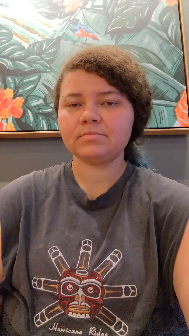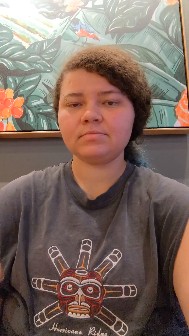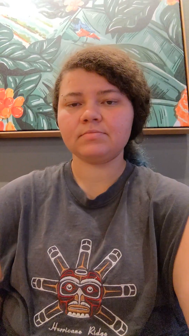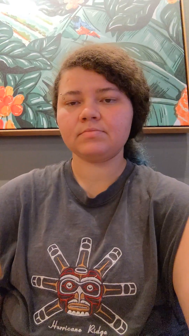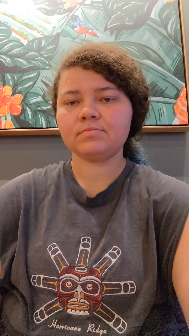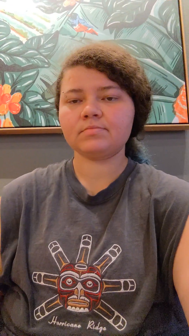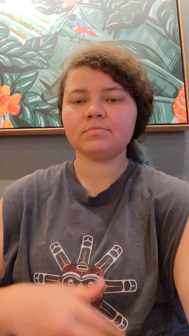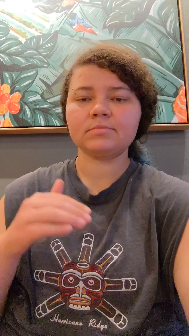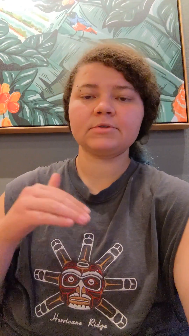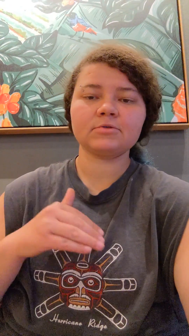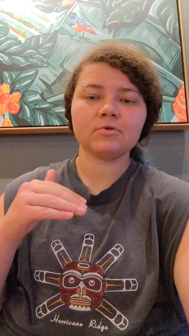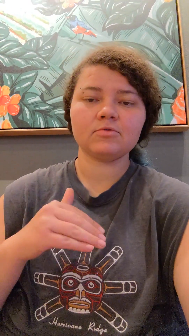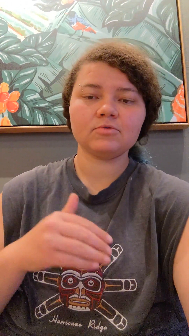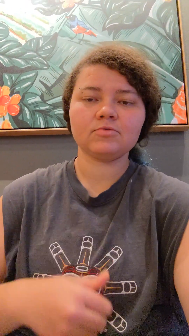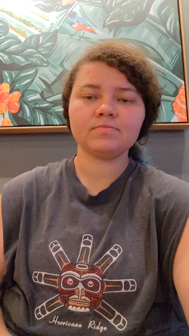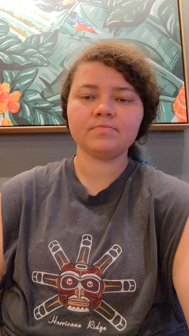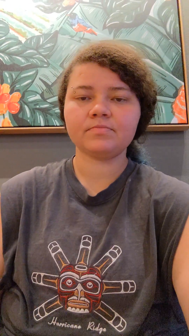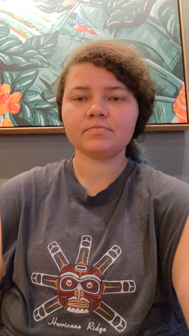doctor